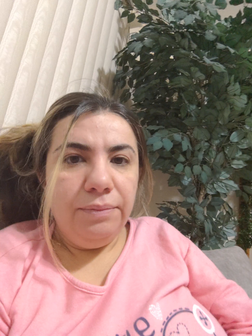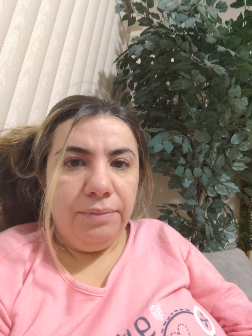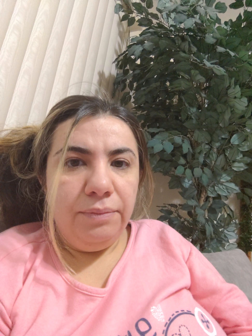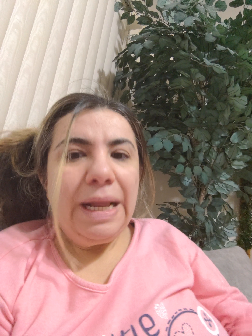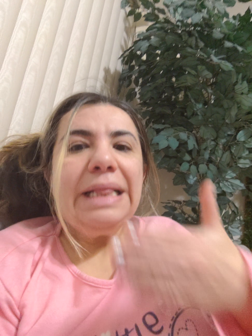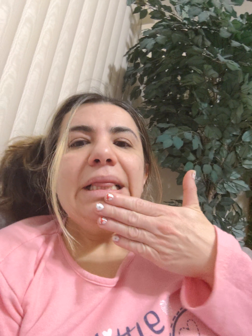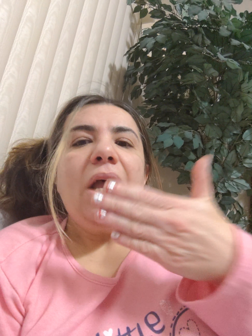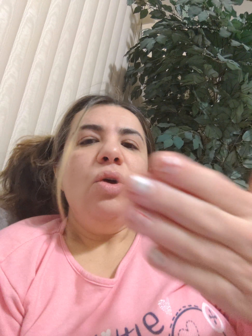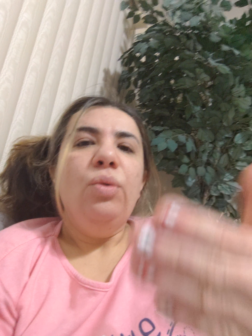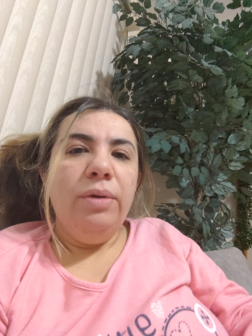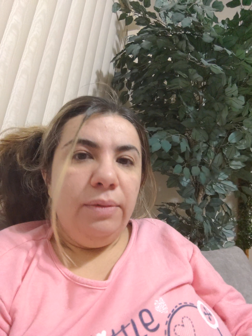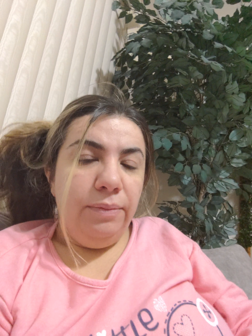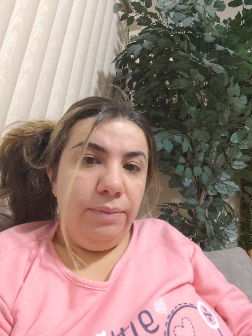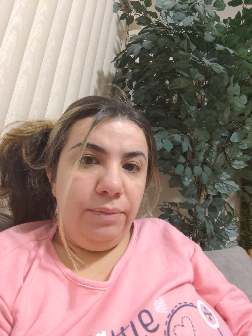thank you